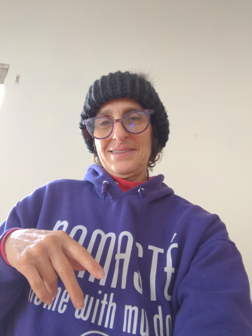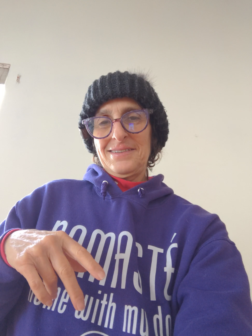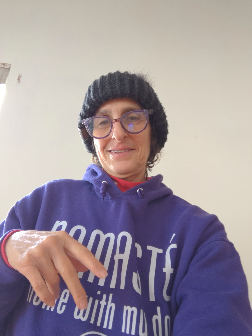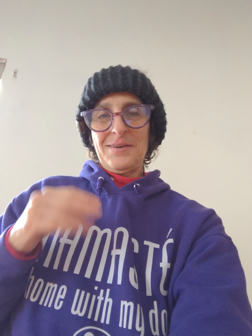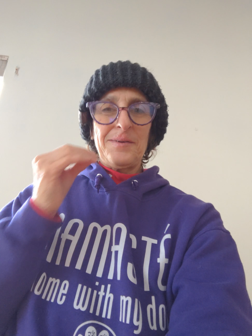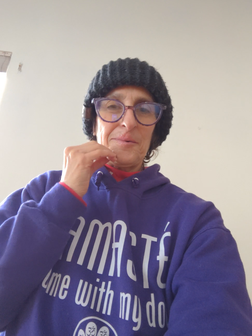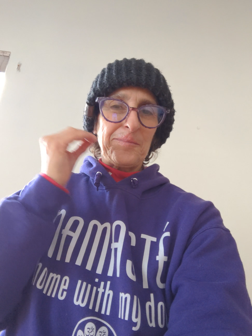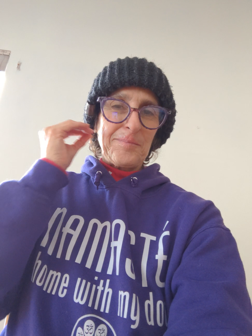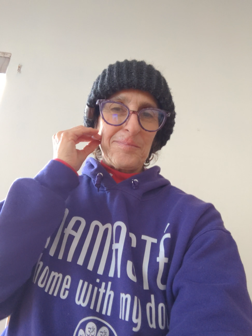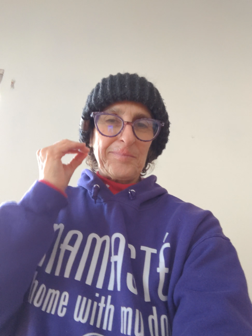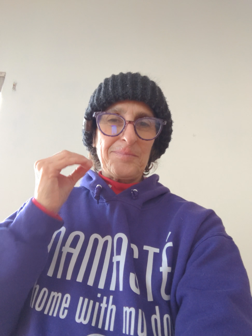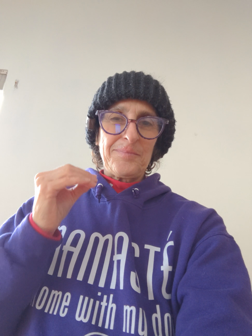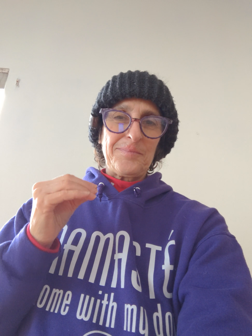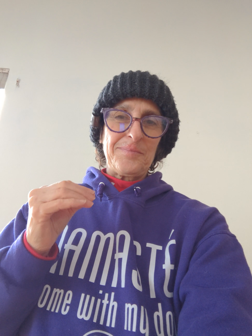home